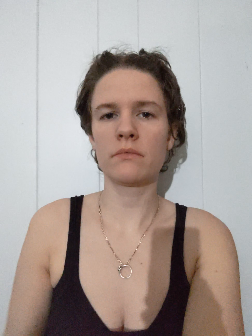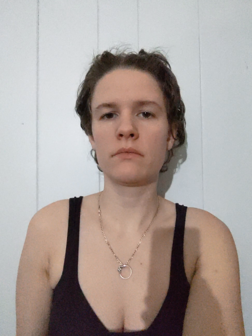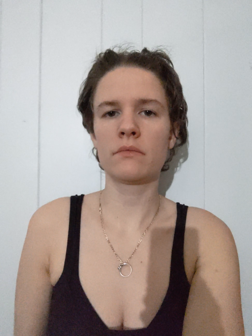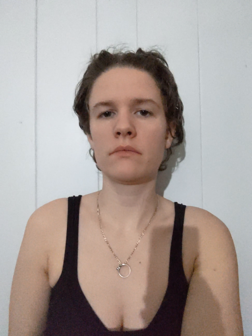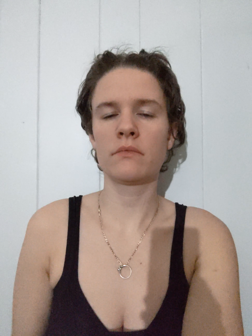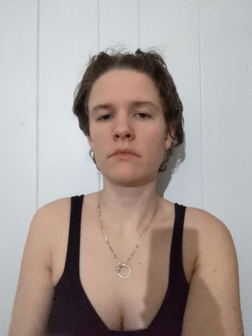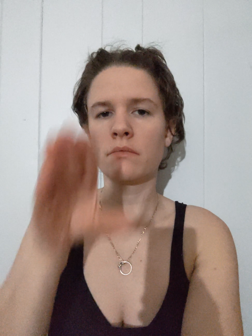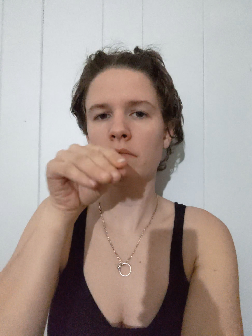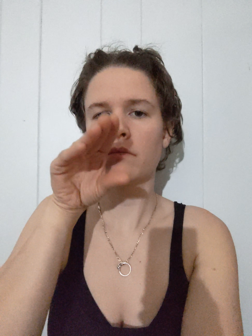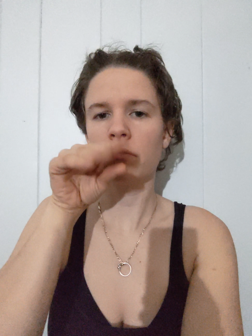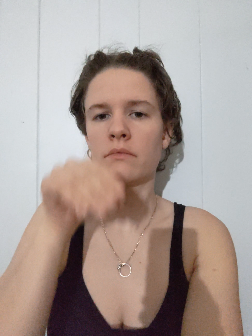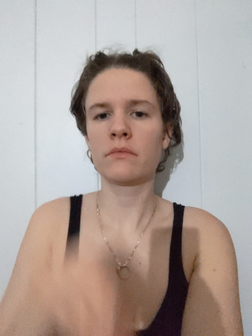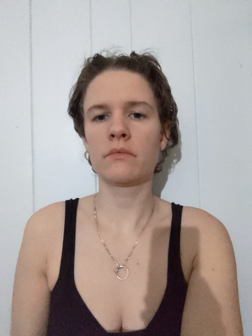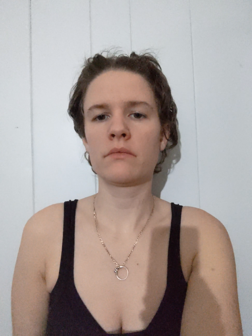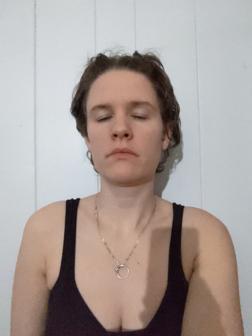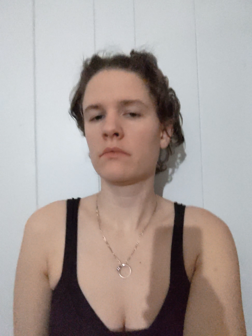duck